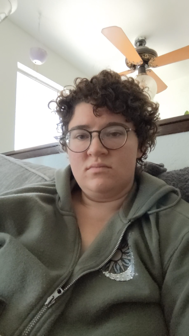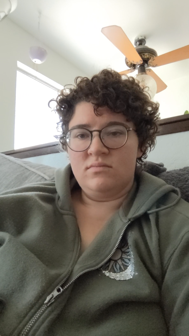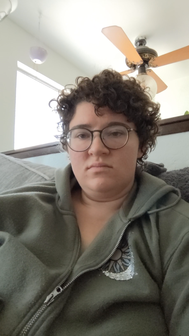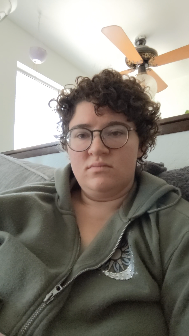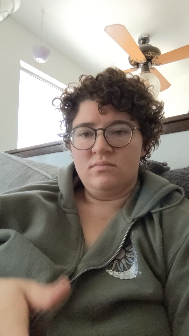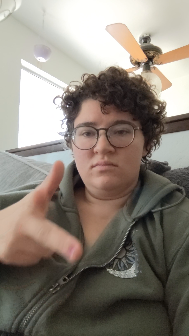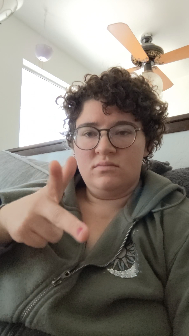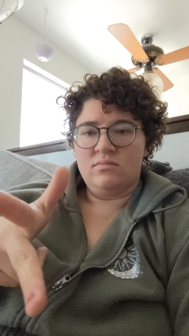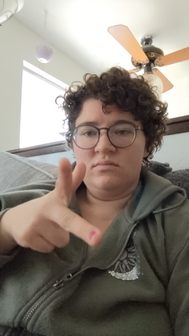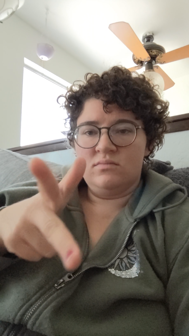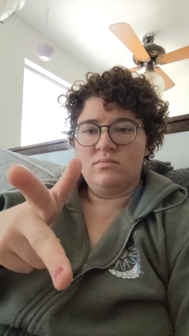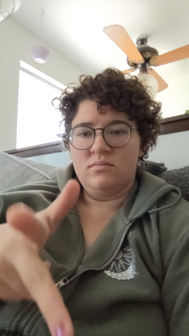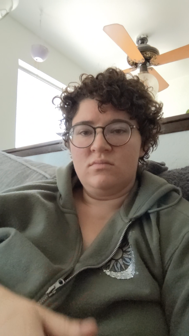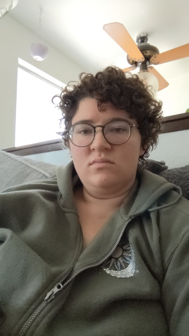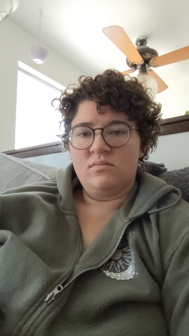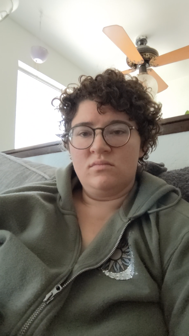garage